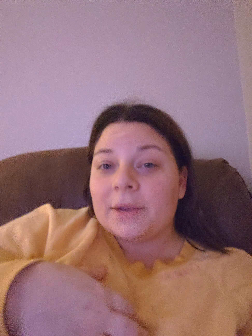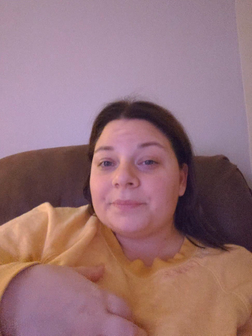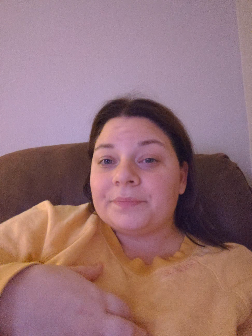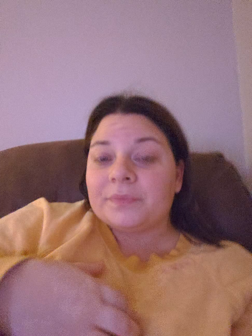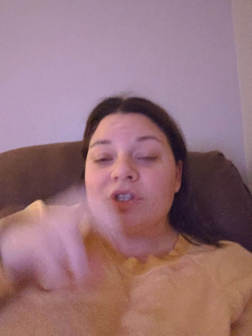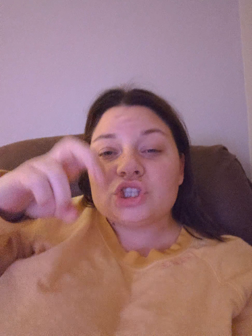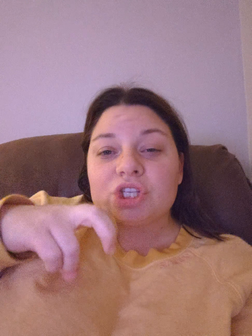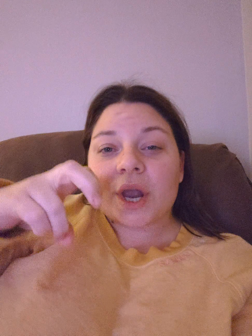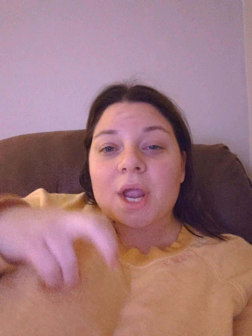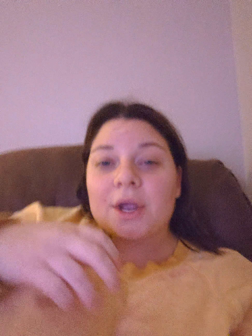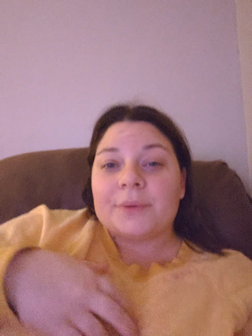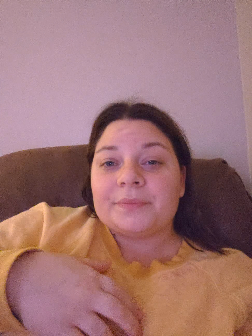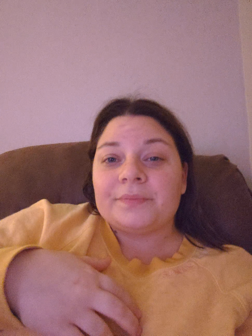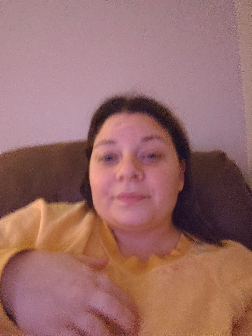chair